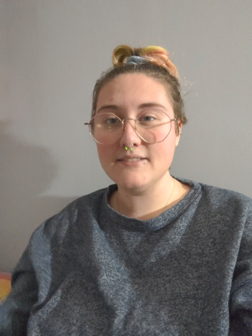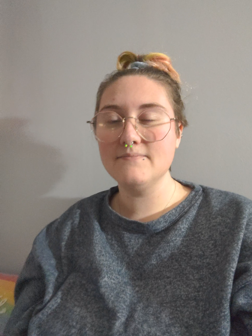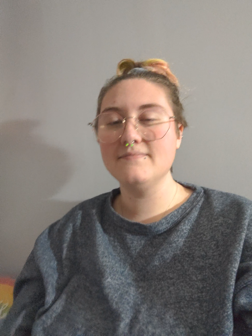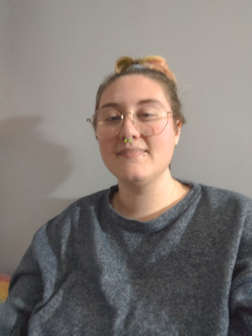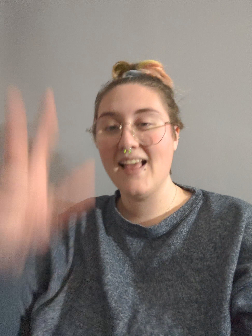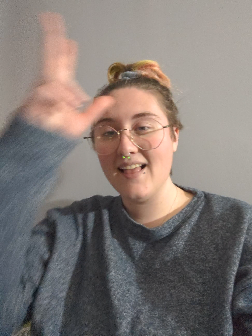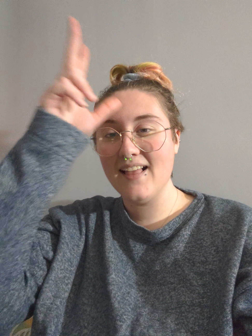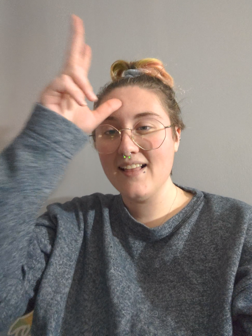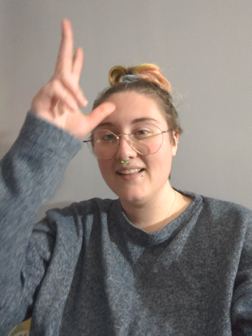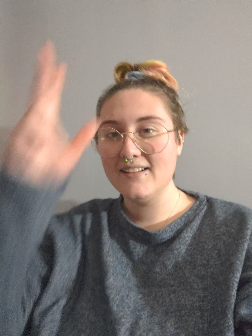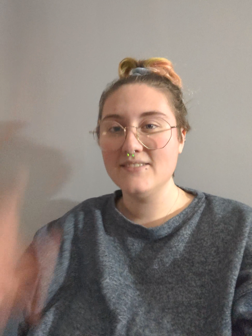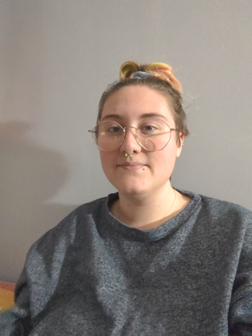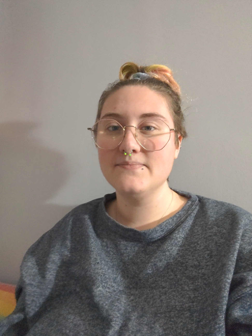hen